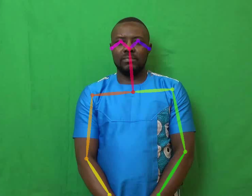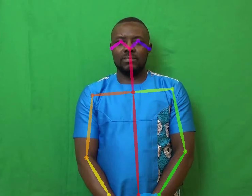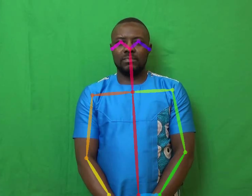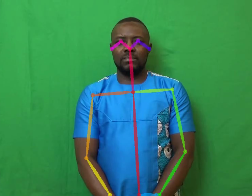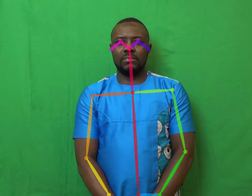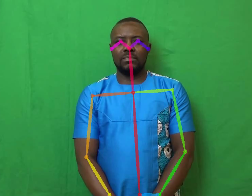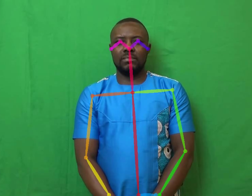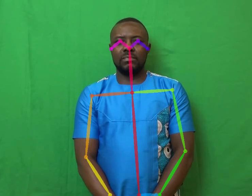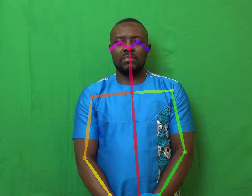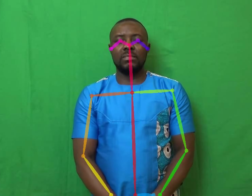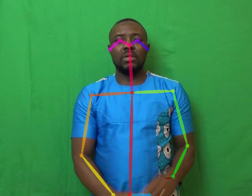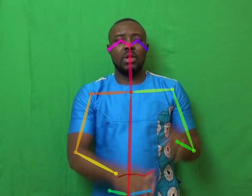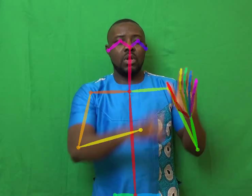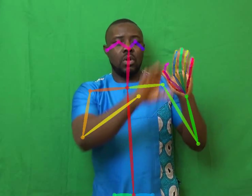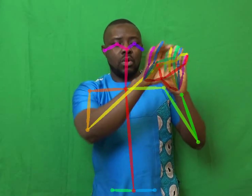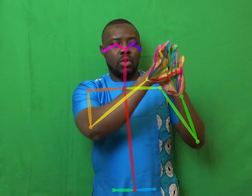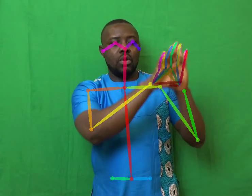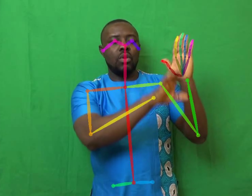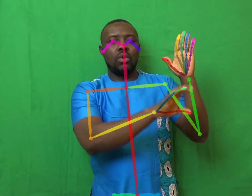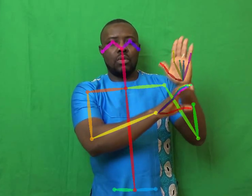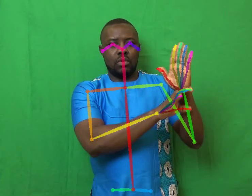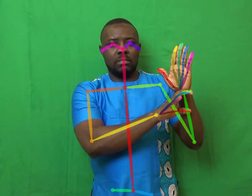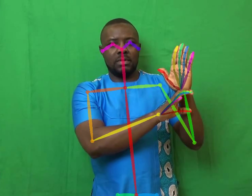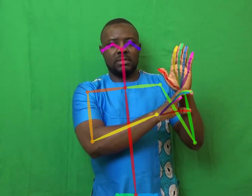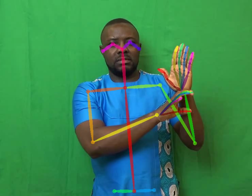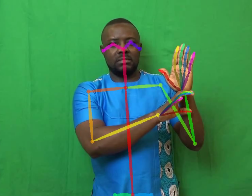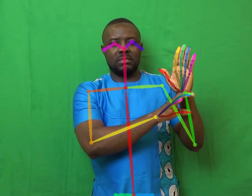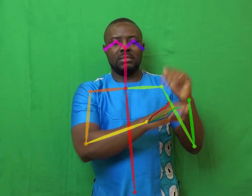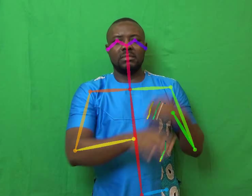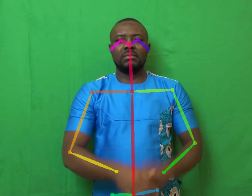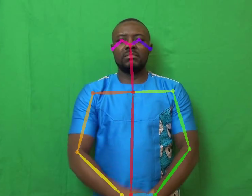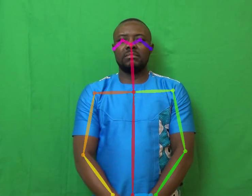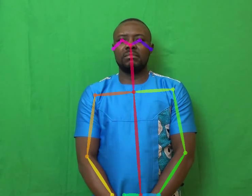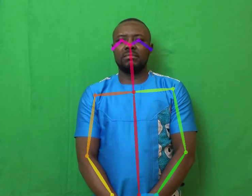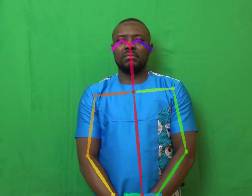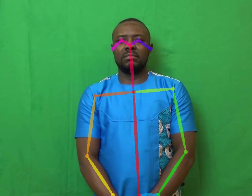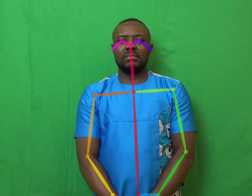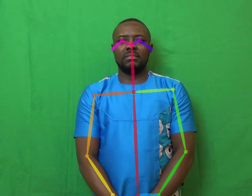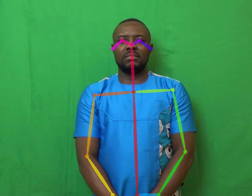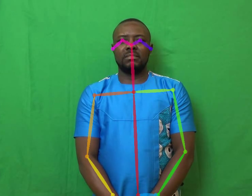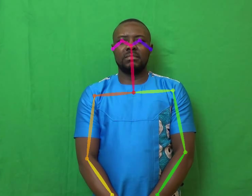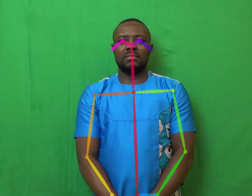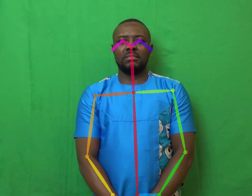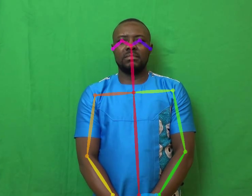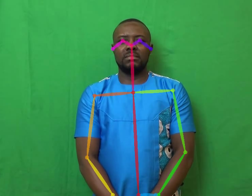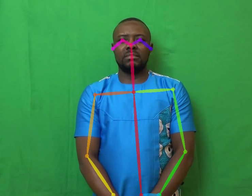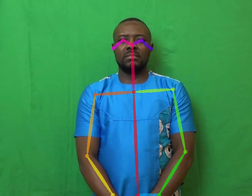party